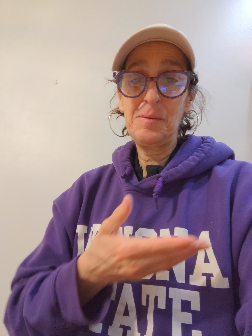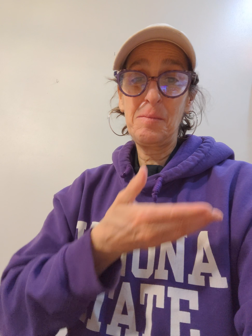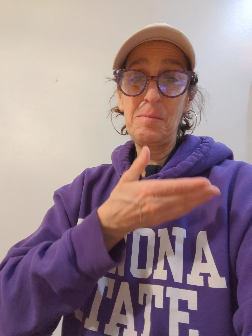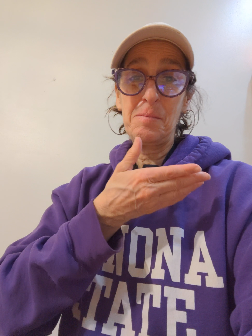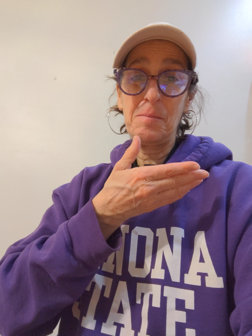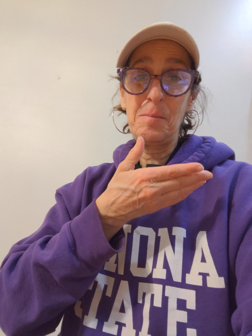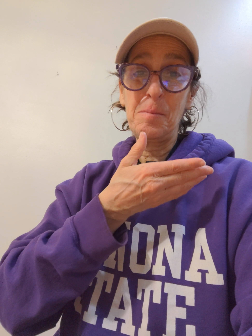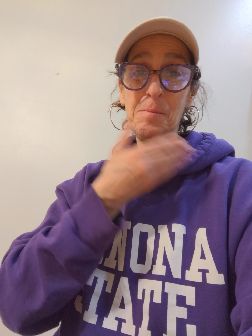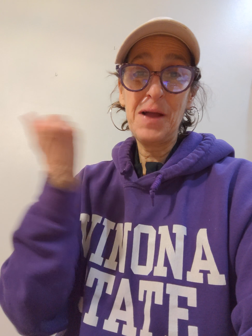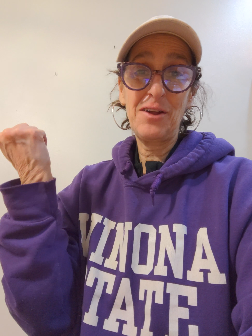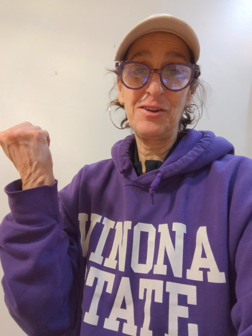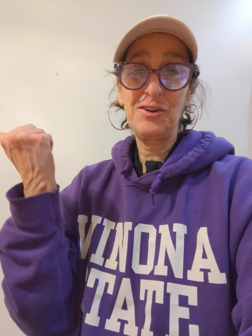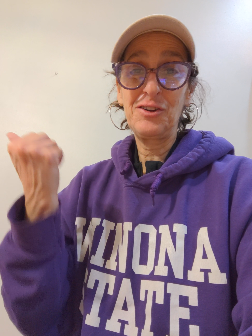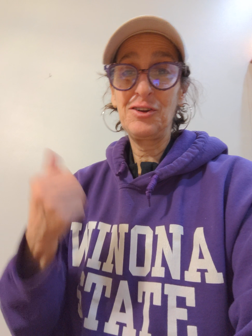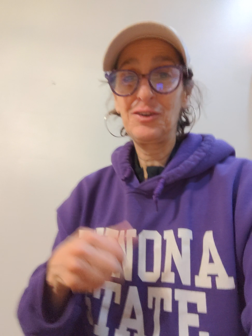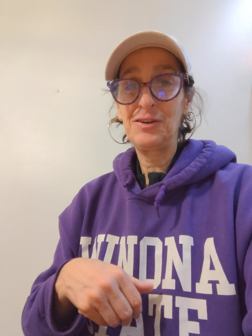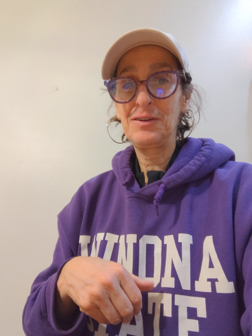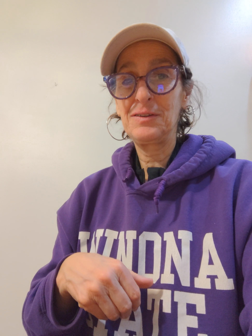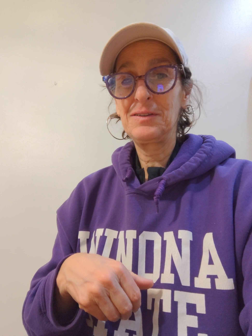better